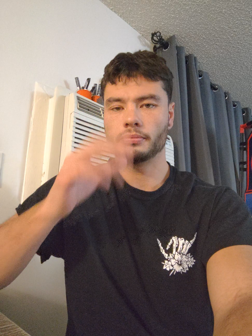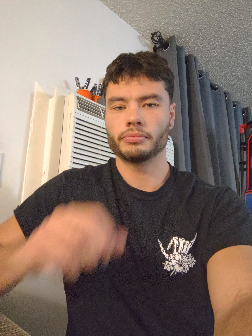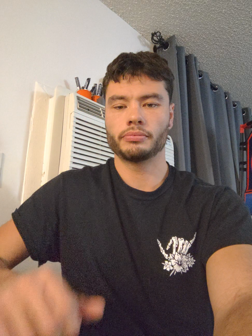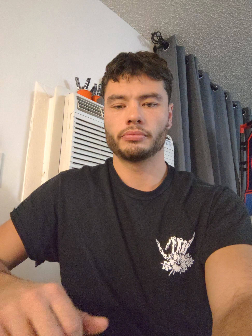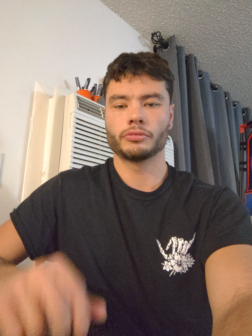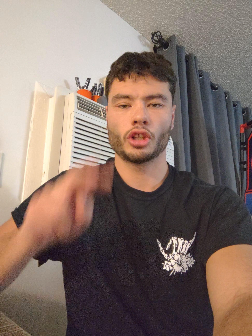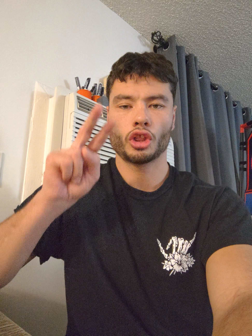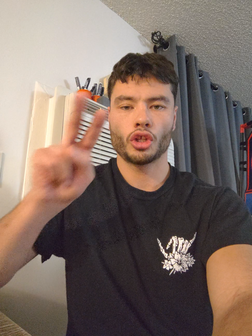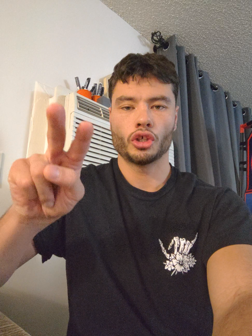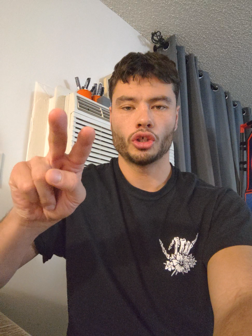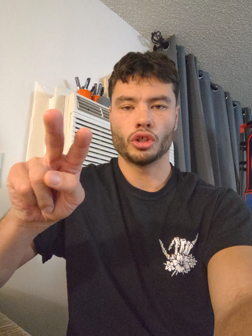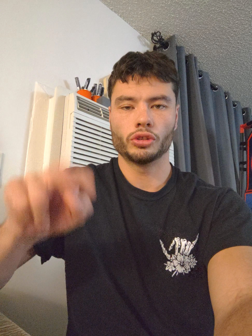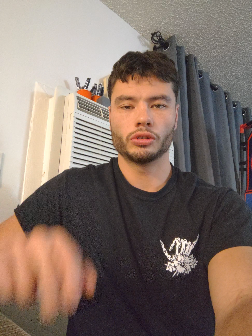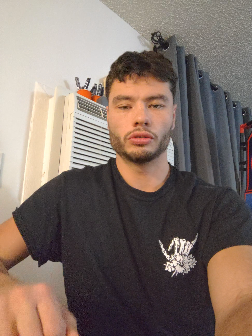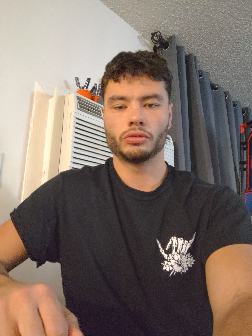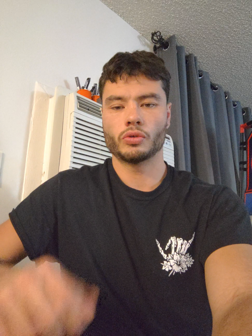look